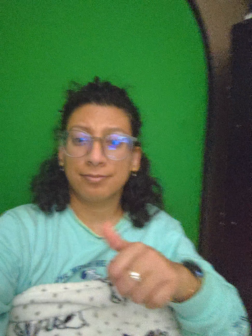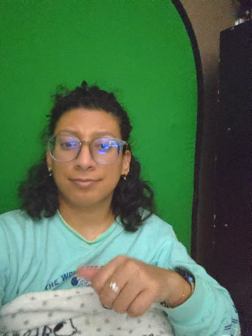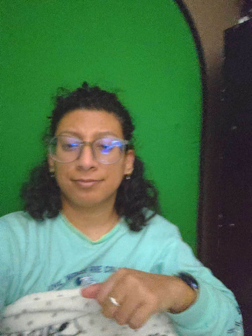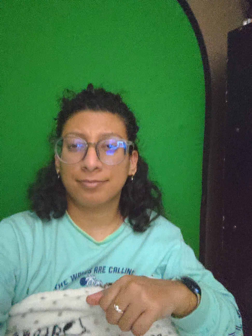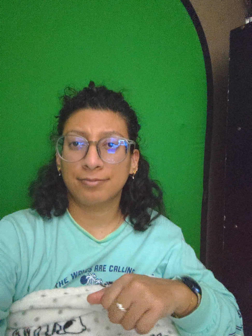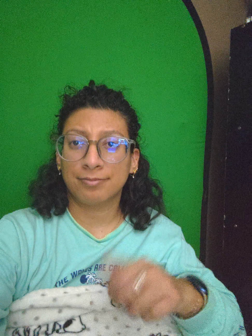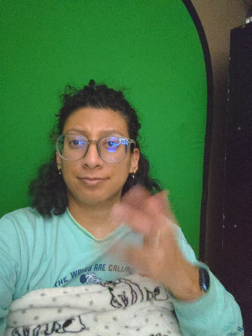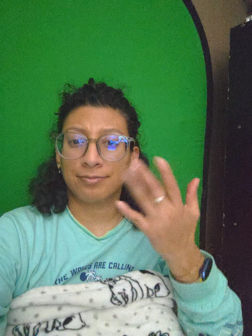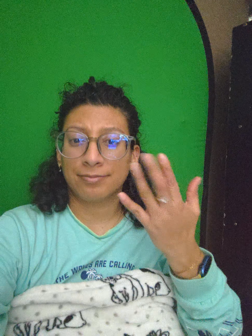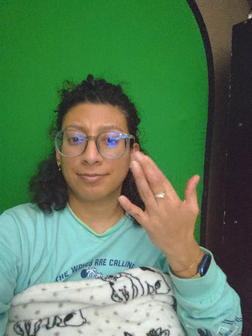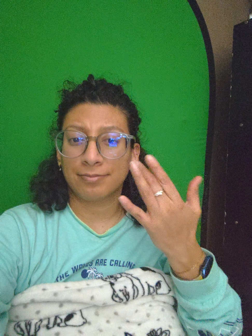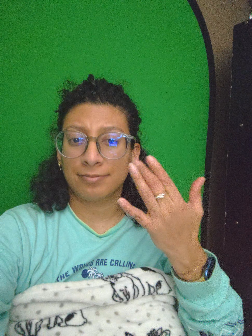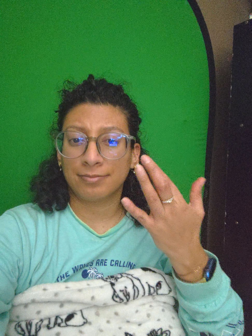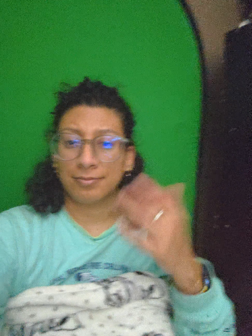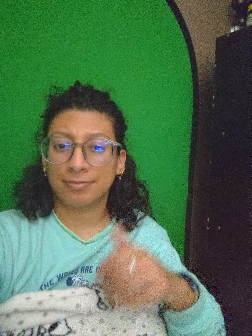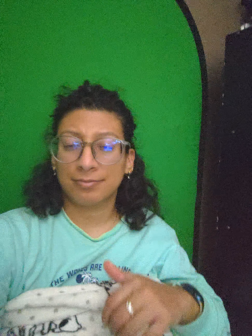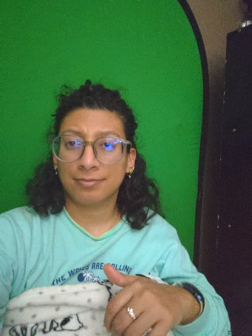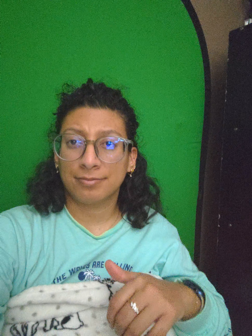wait